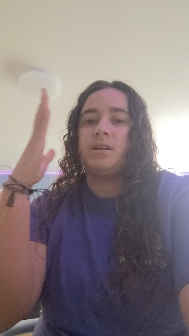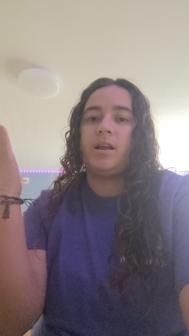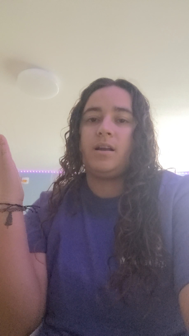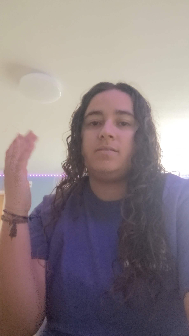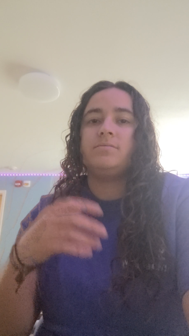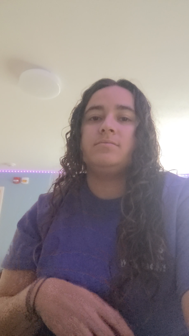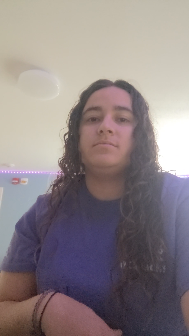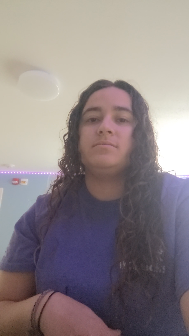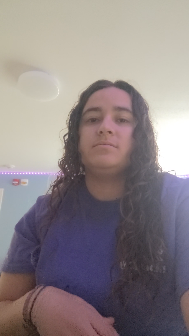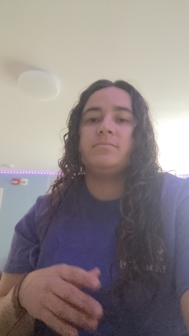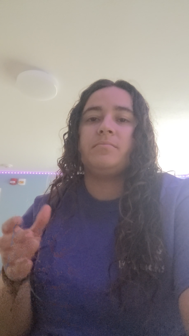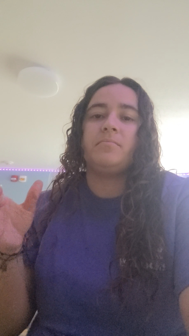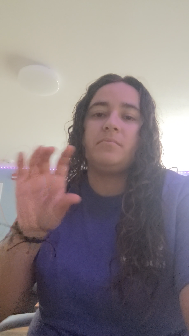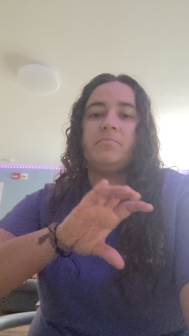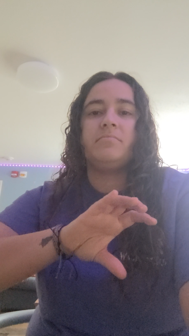dump